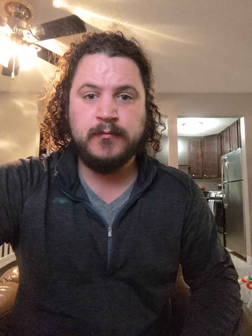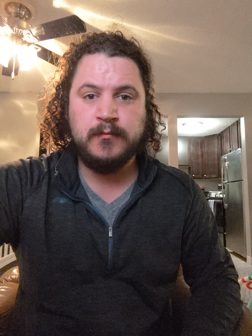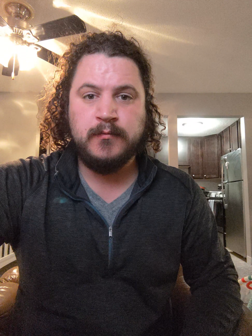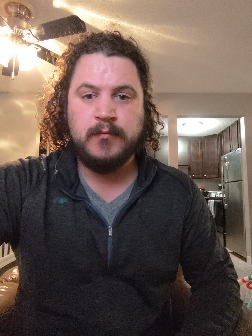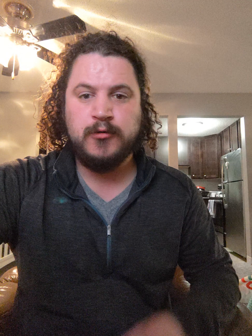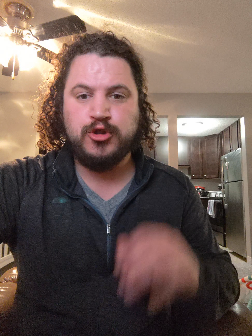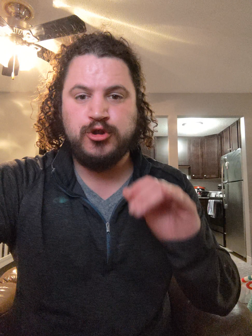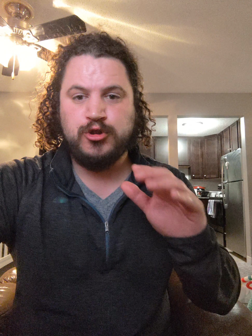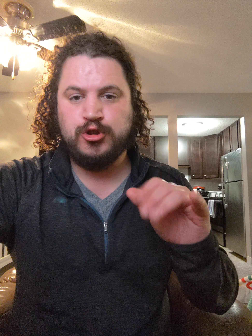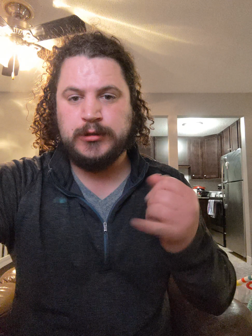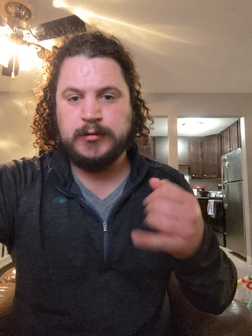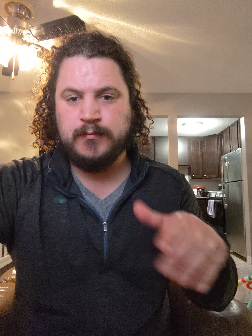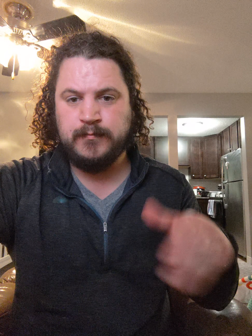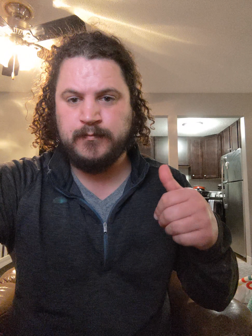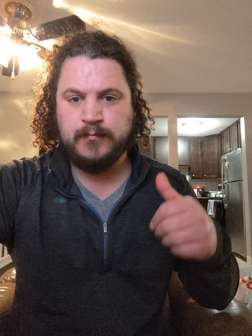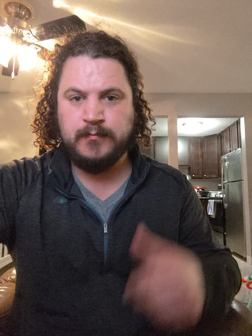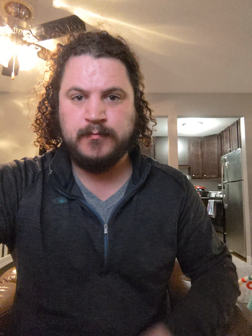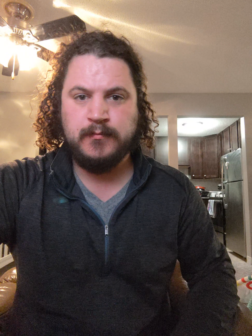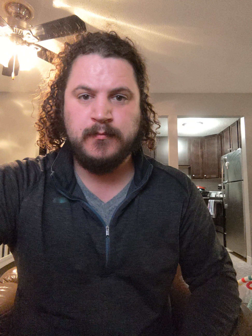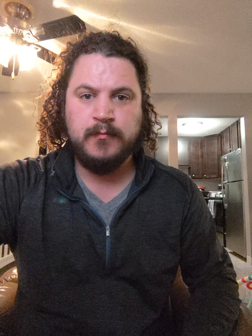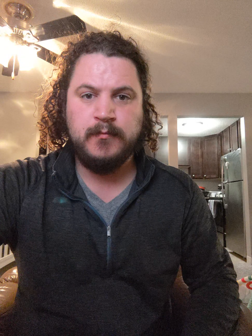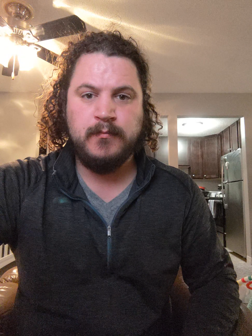jeans